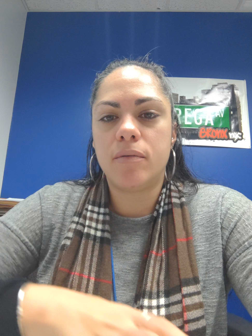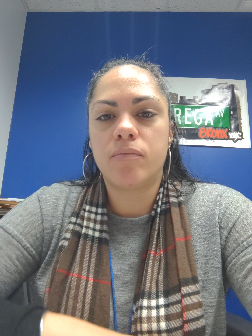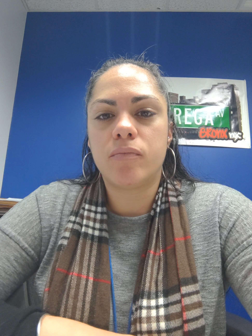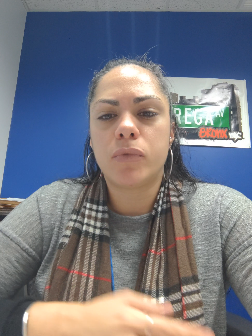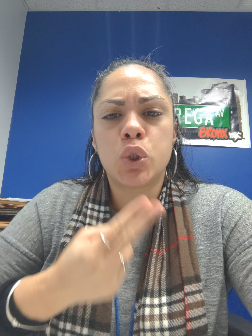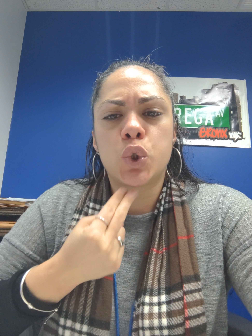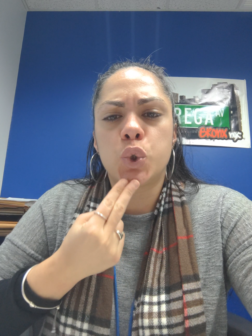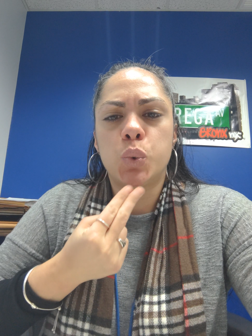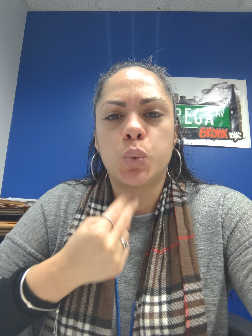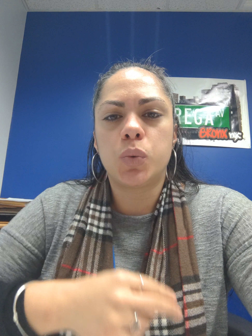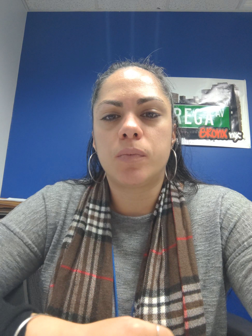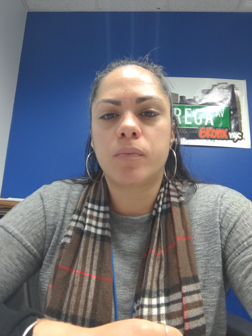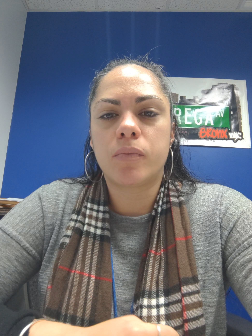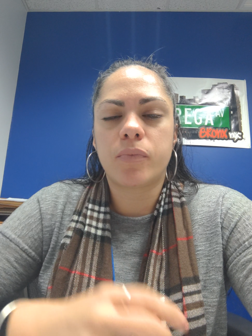cute